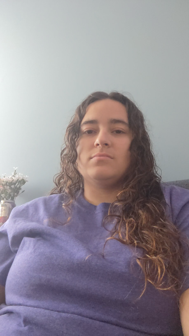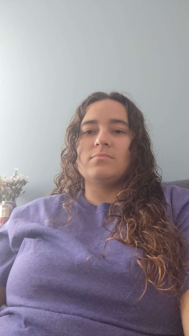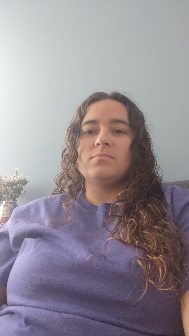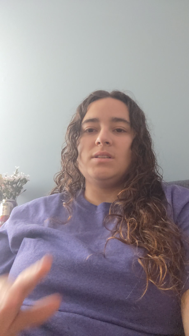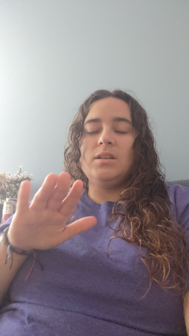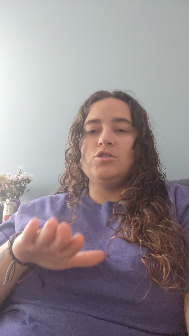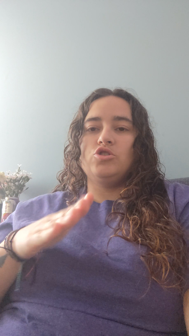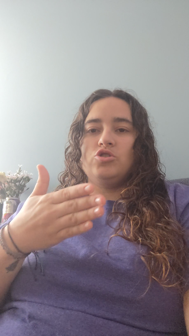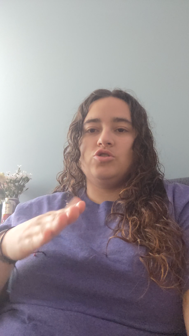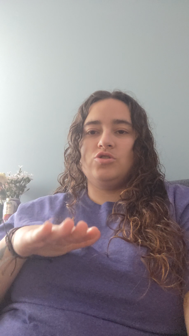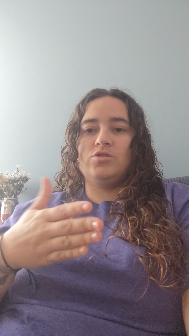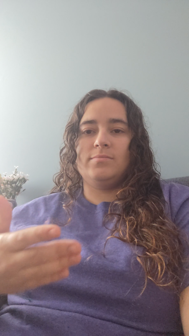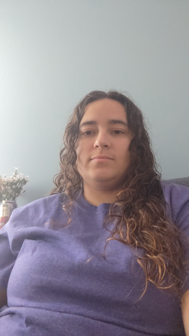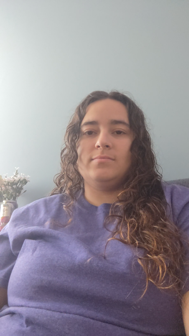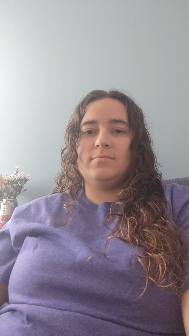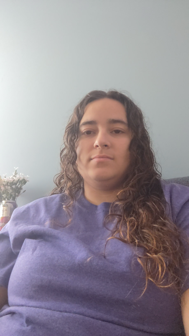kitchen